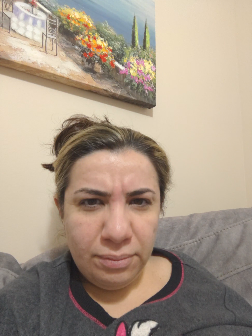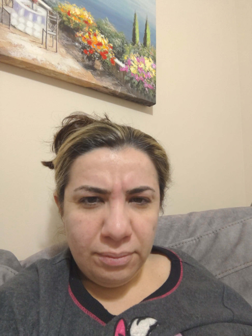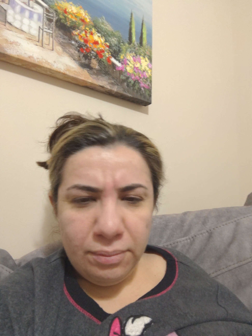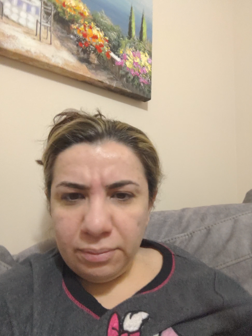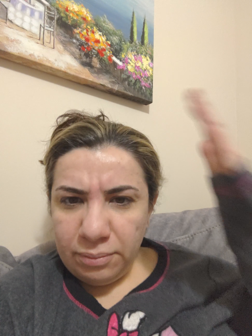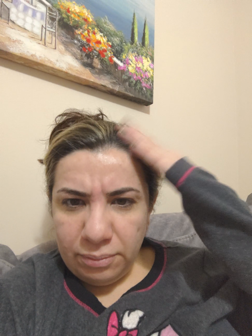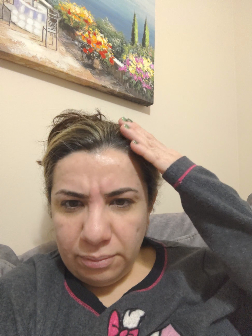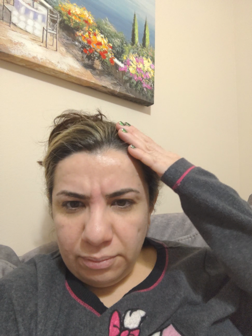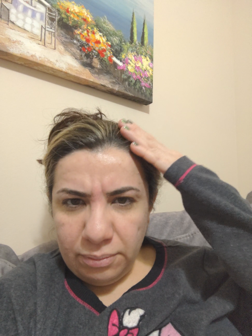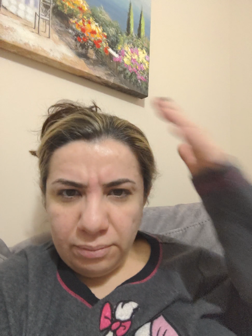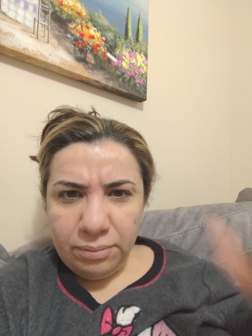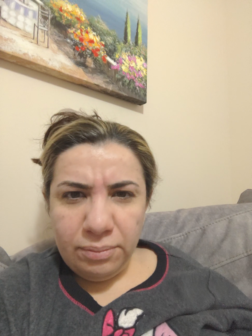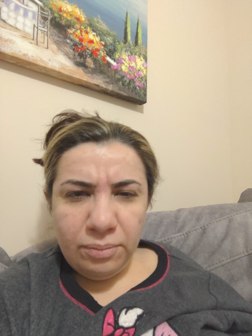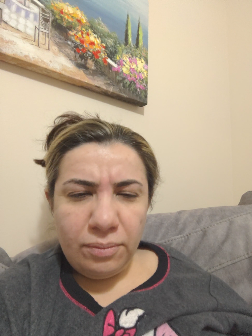hot